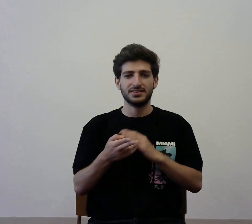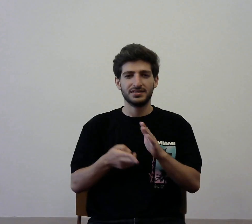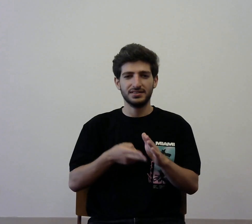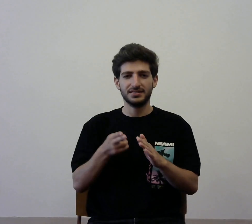qatar